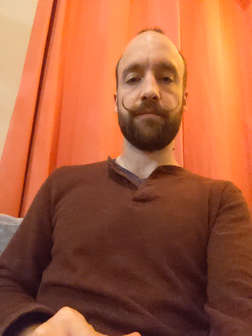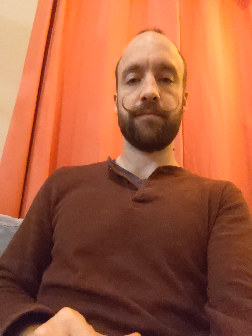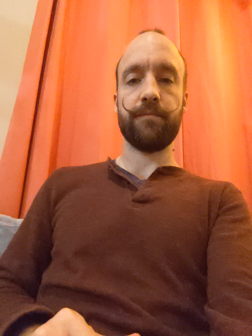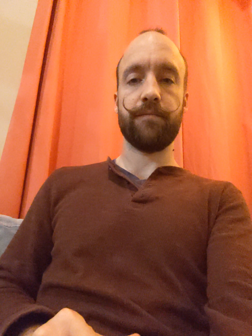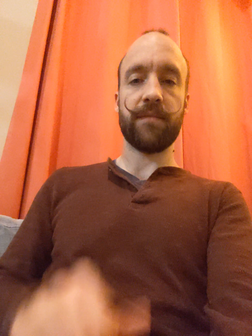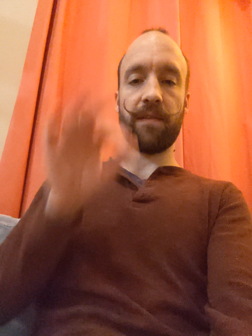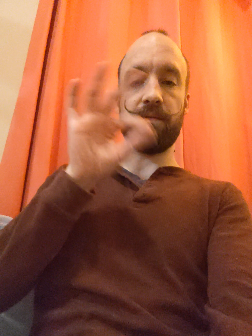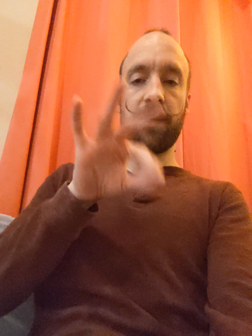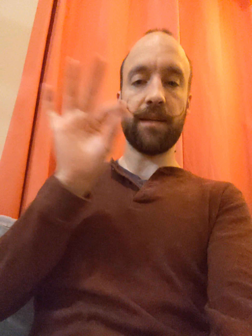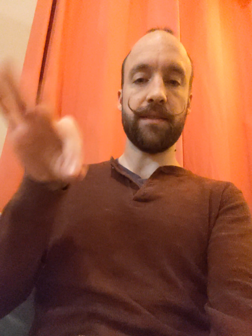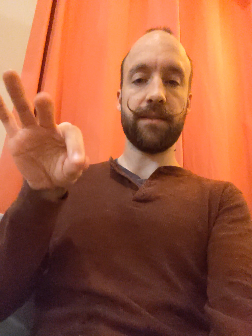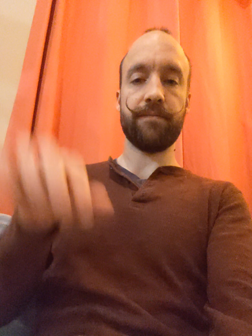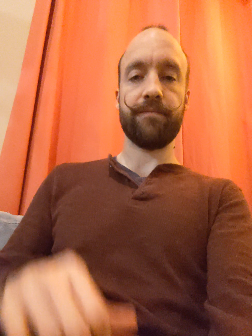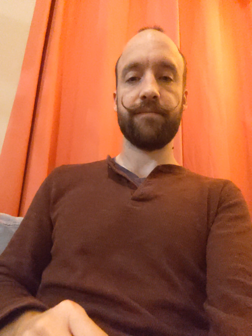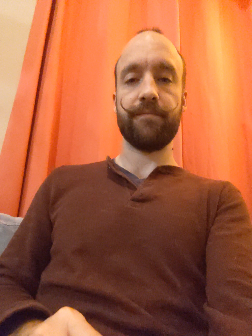french fries